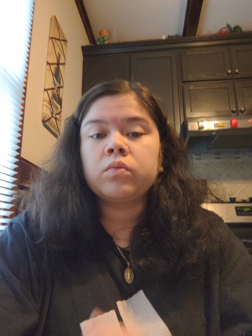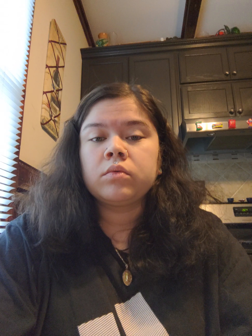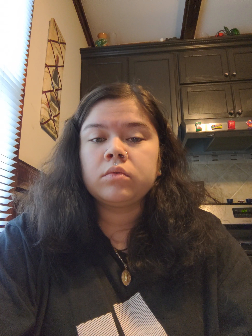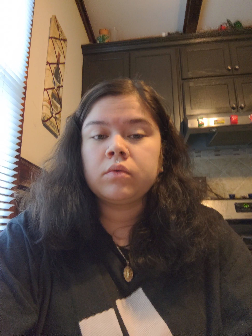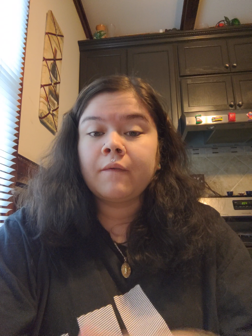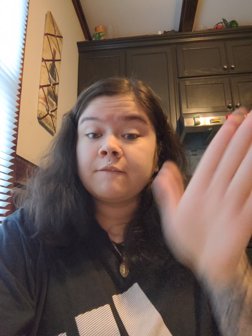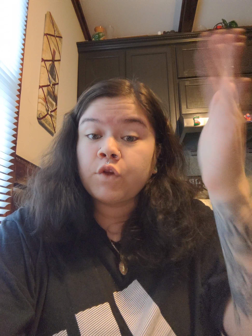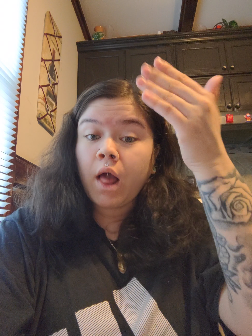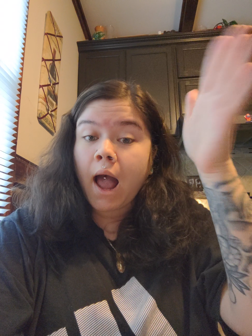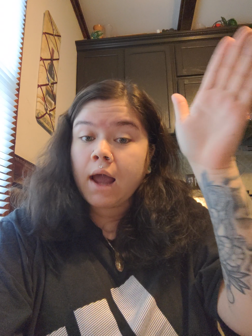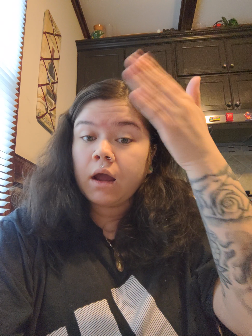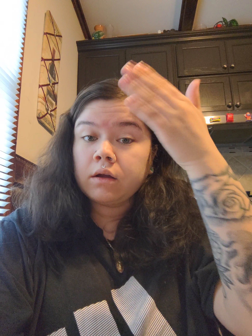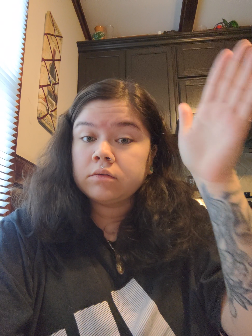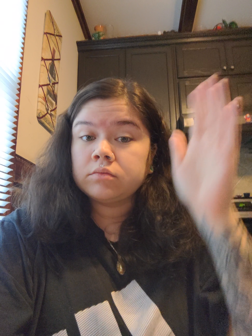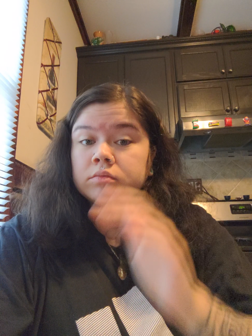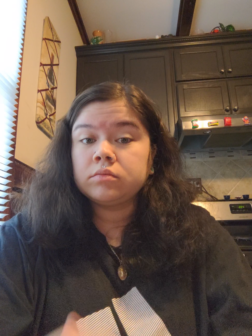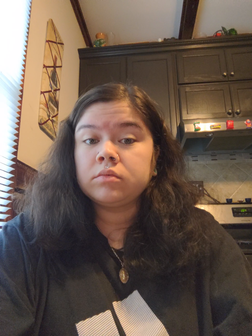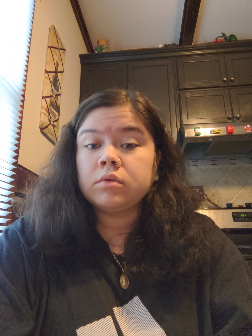flag